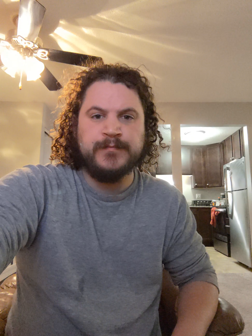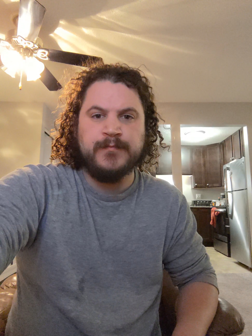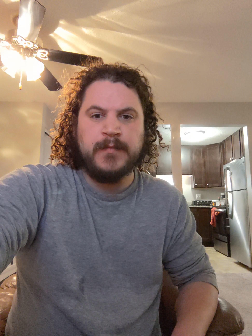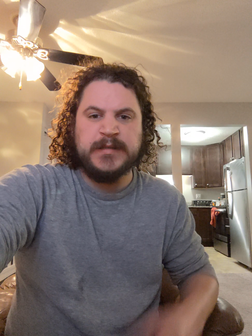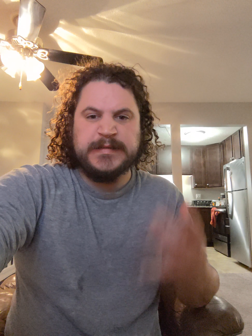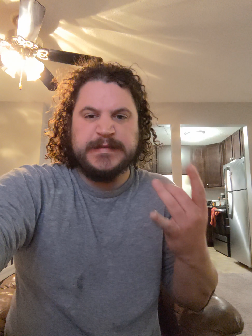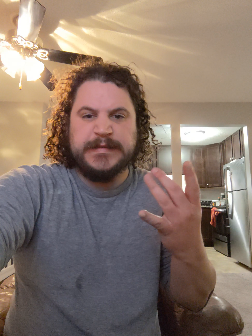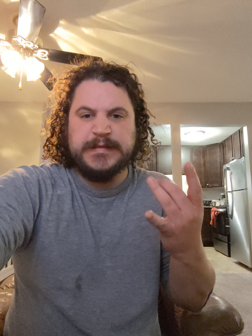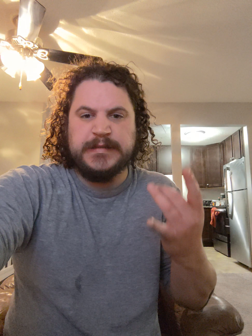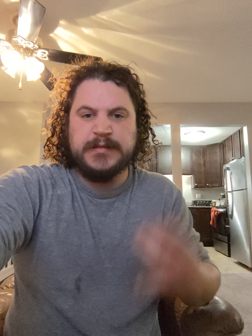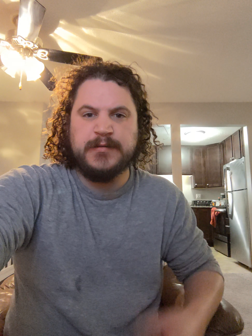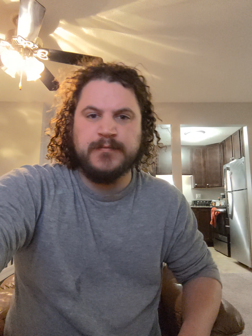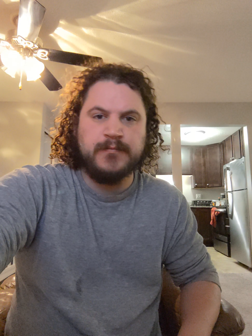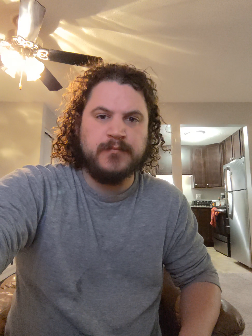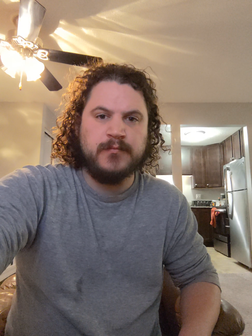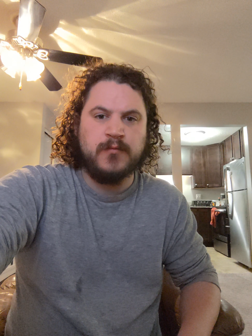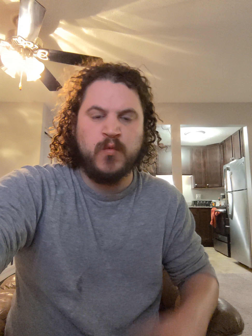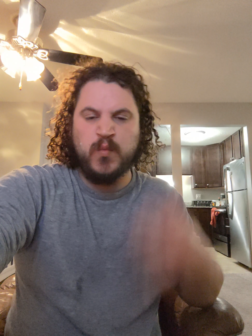sticky